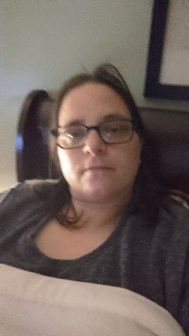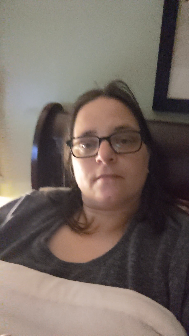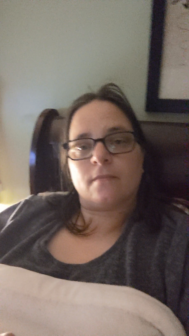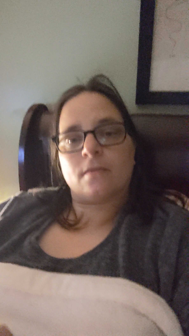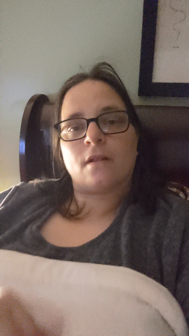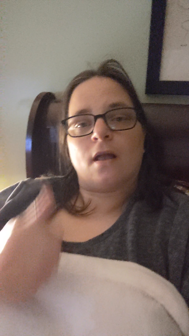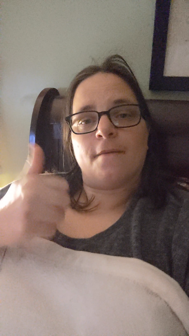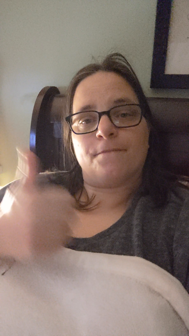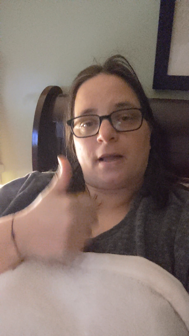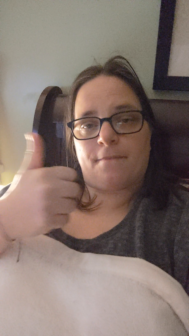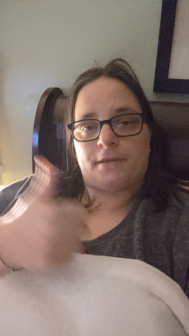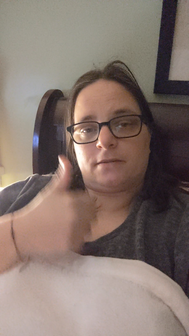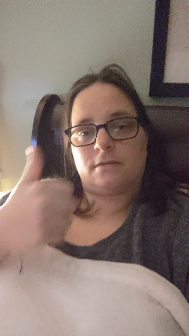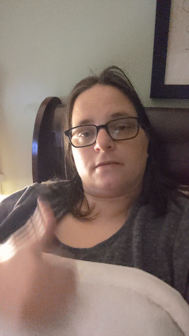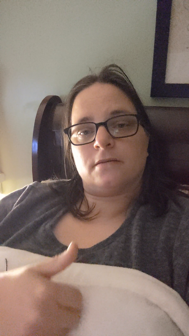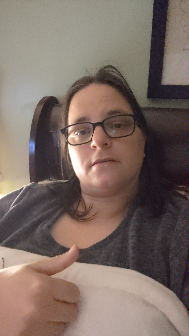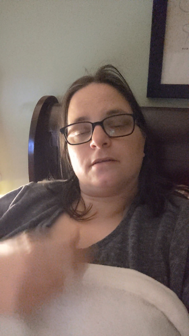basement